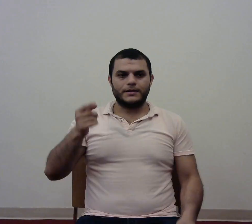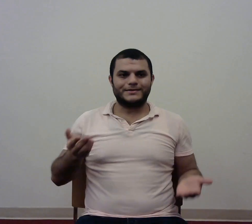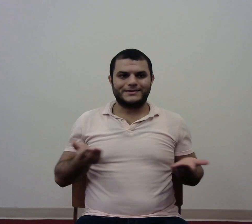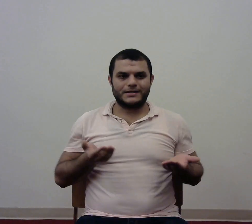necə